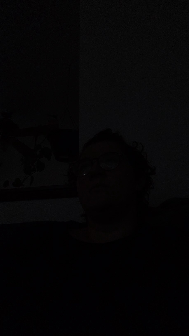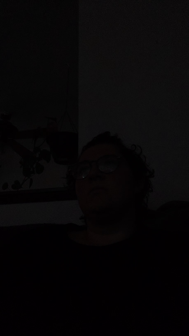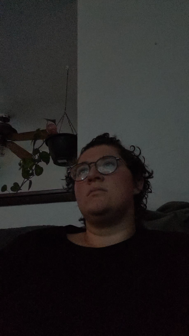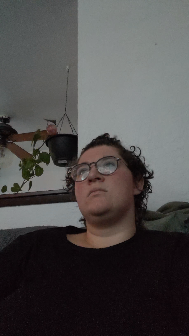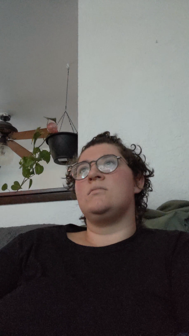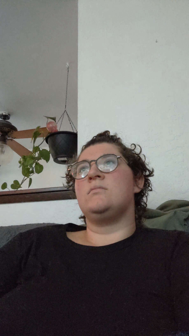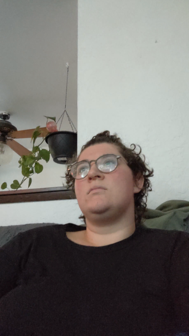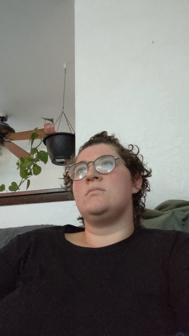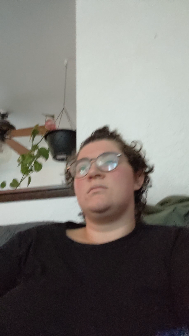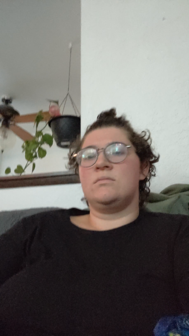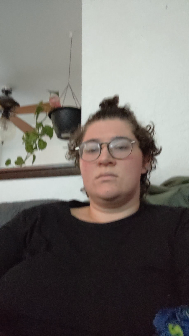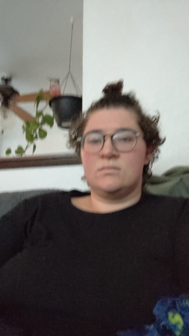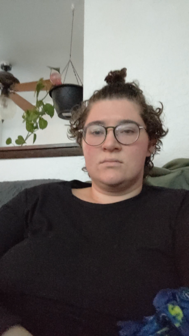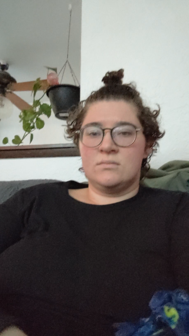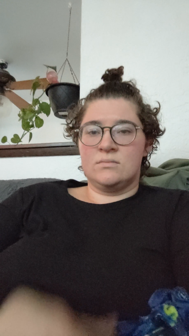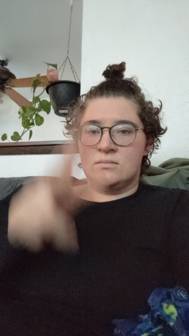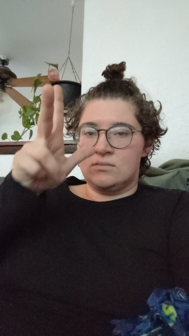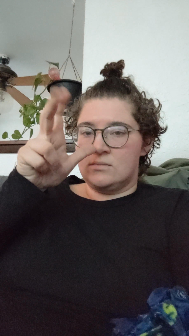ant